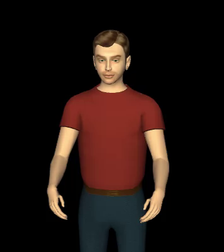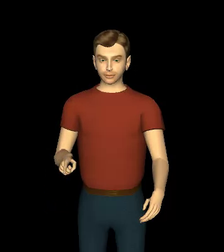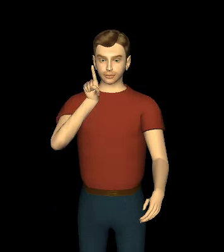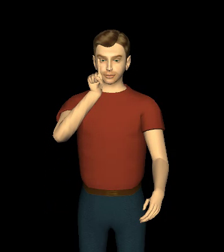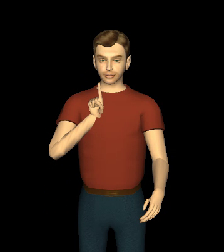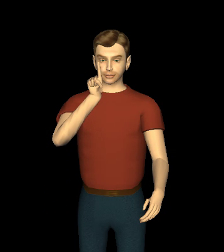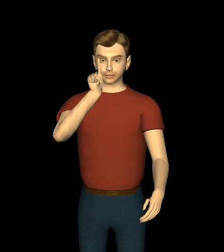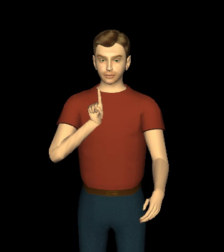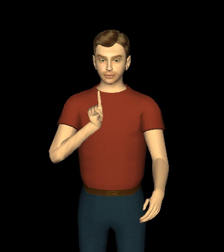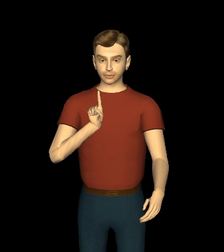بنت